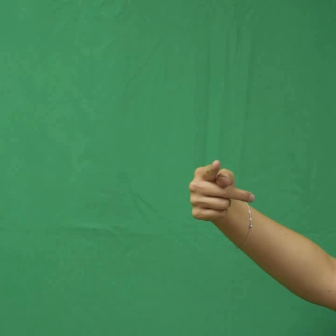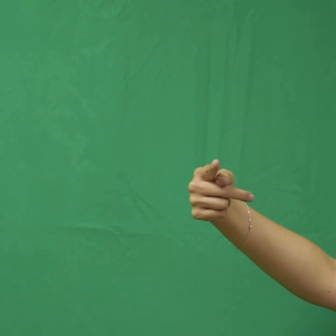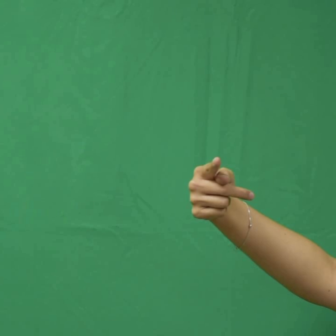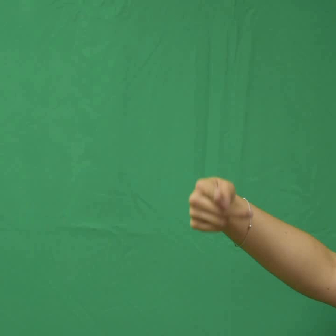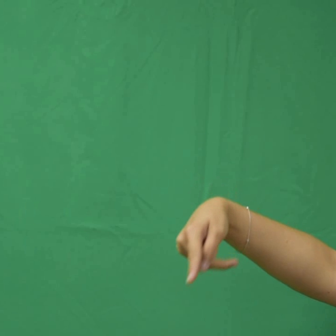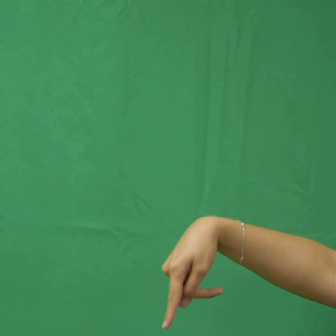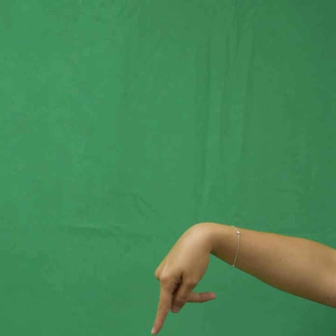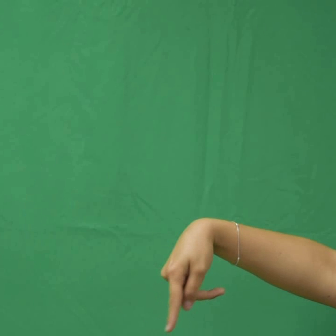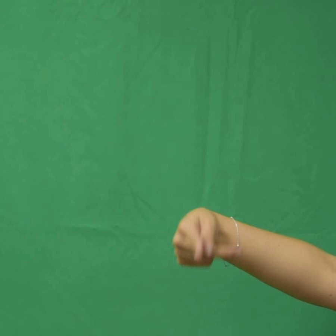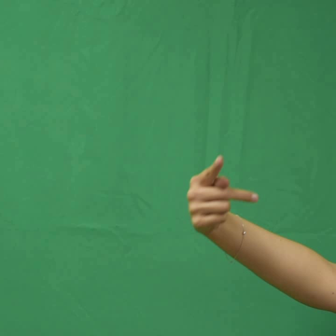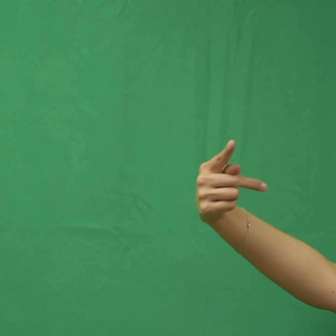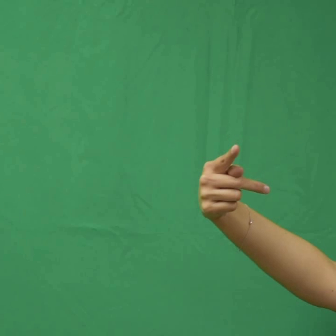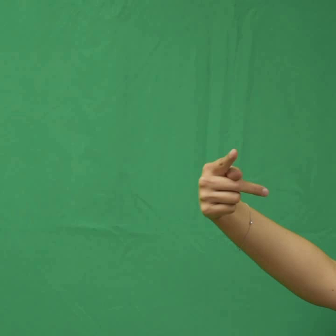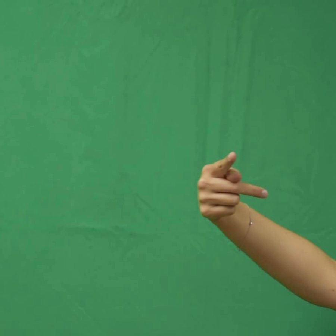K